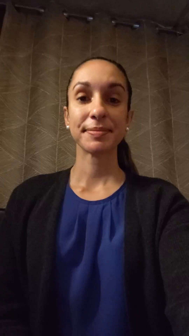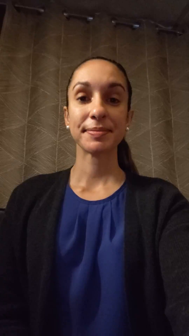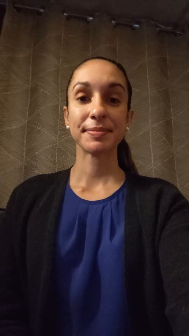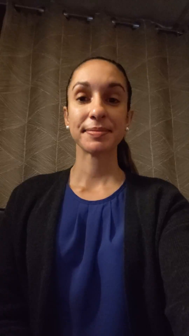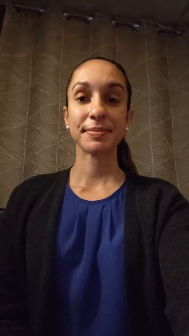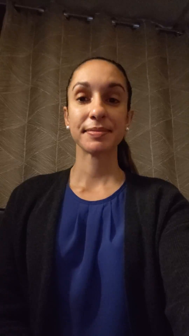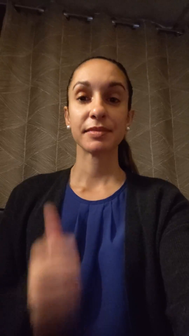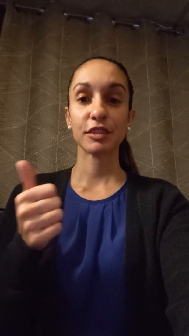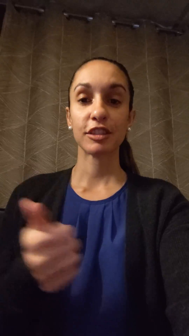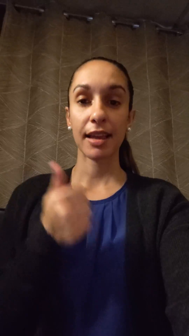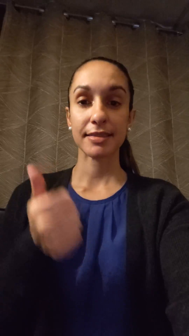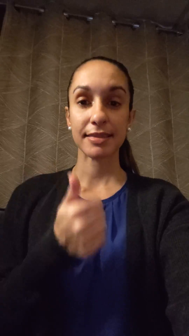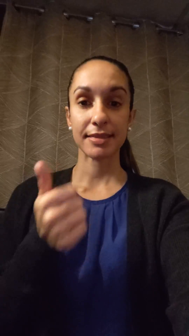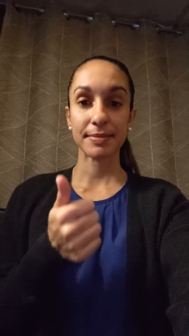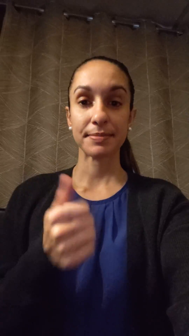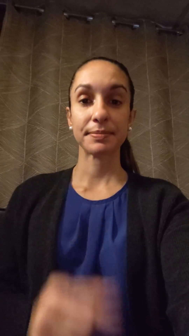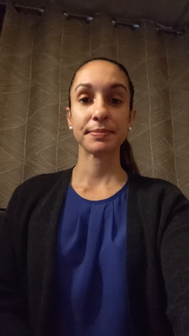chase